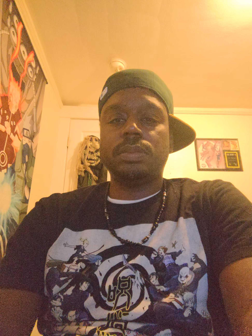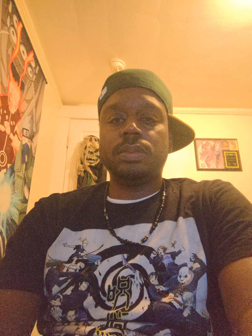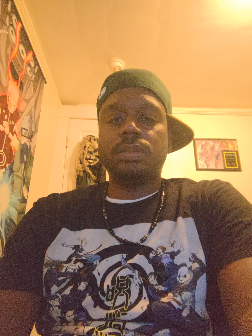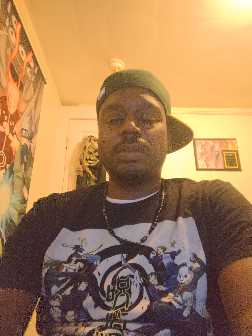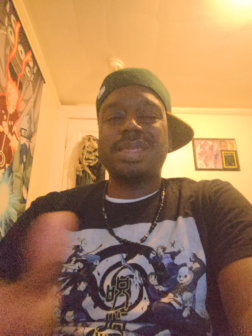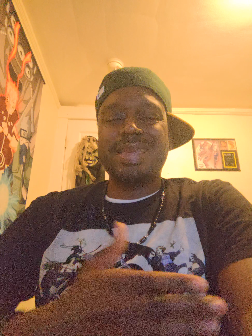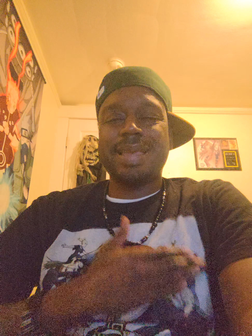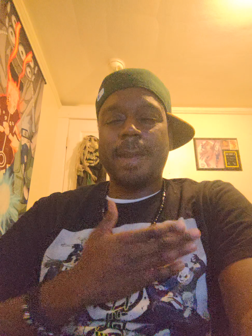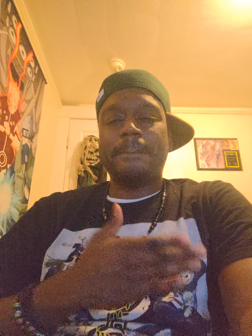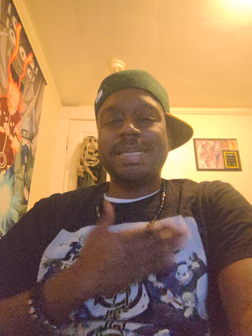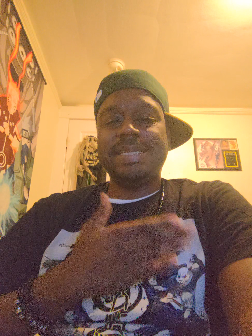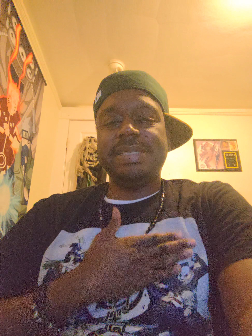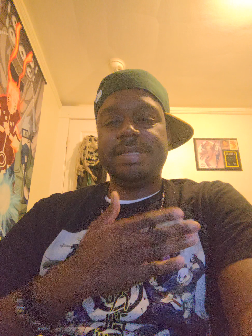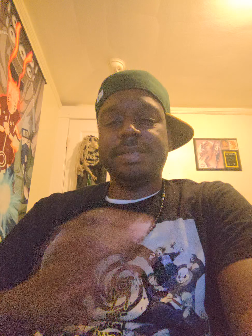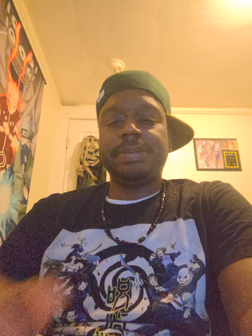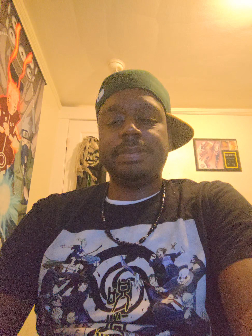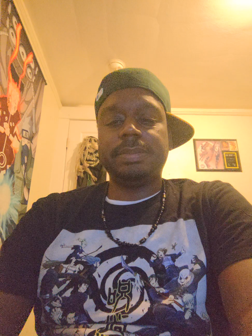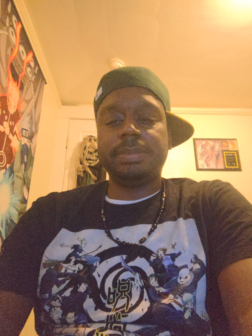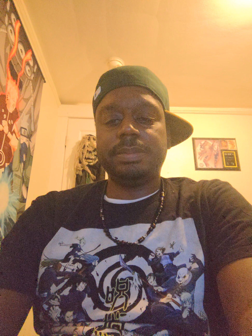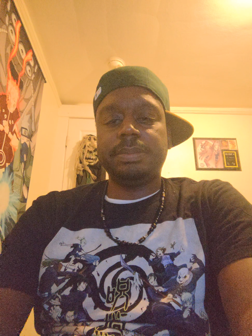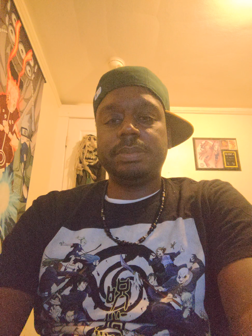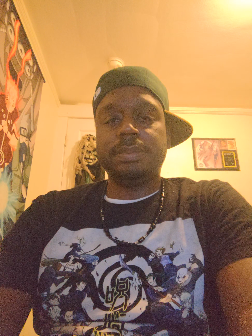happy